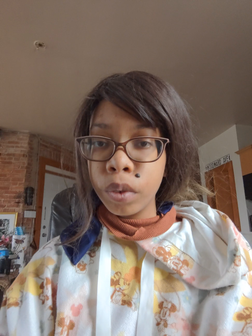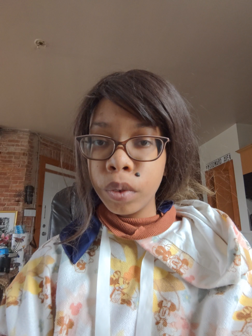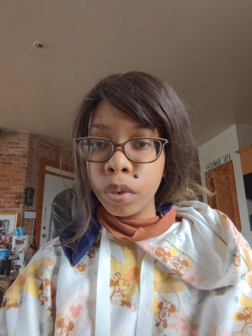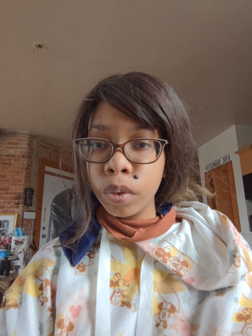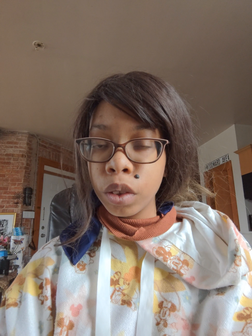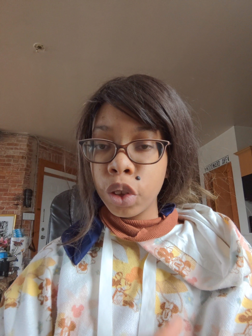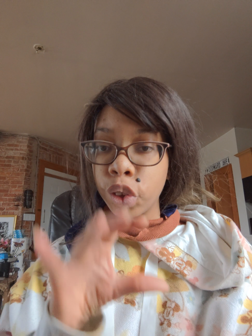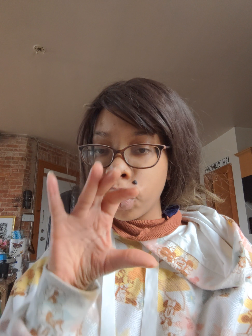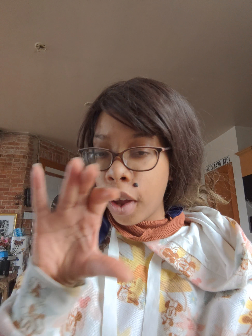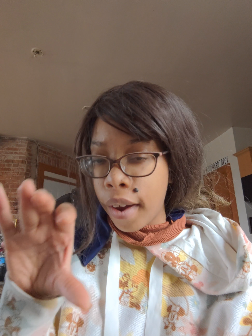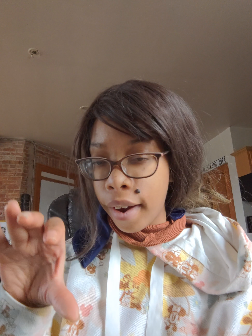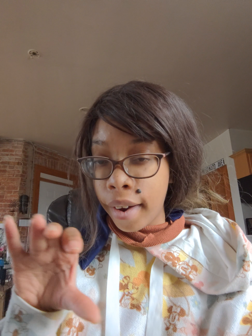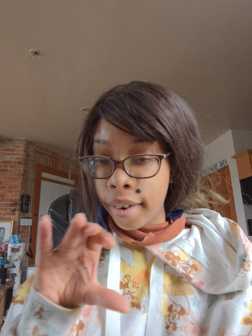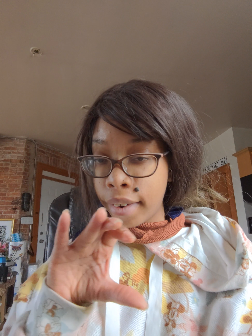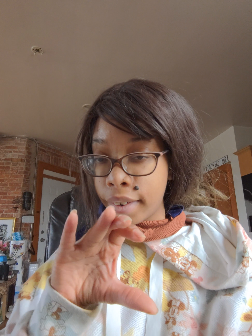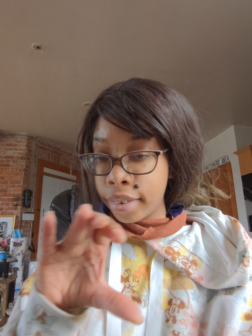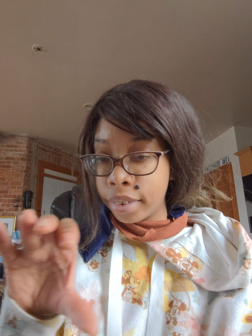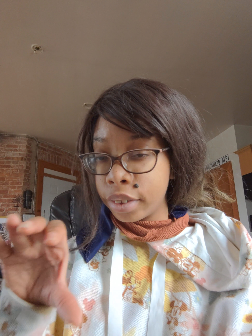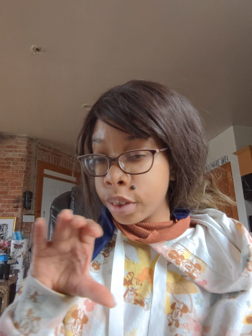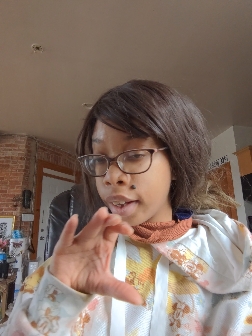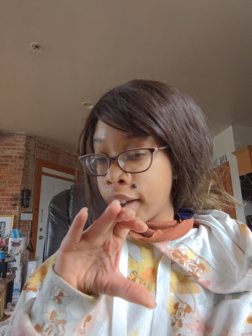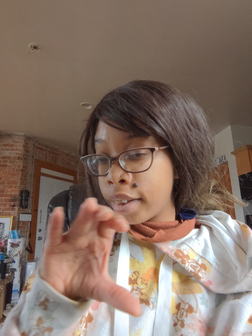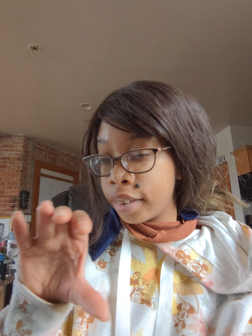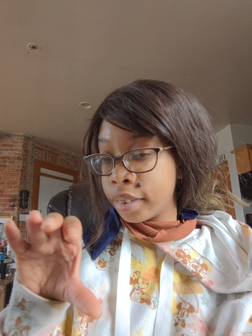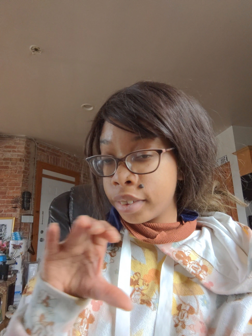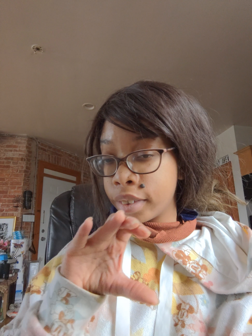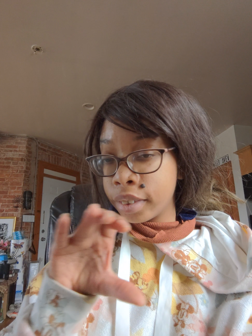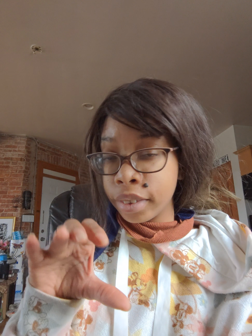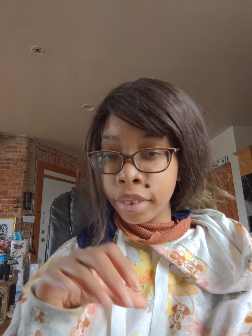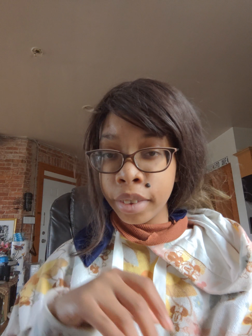chocolate